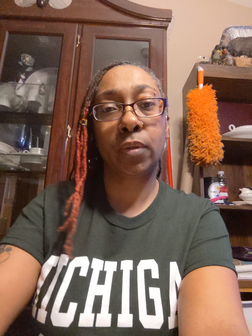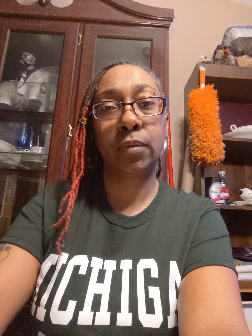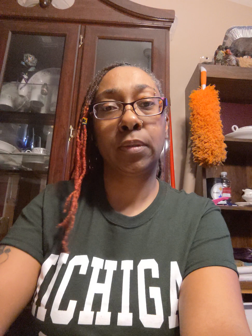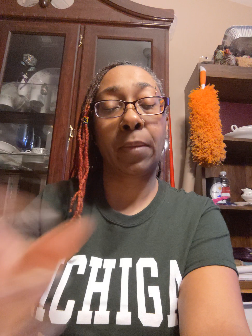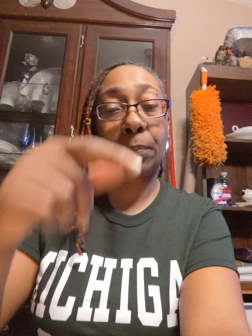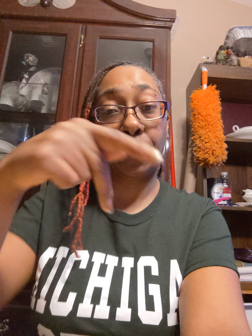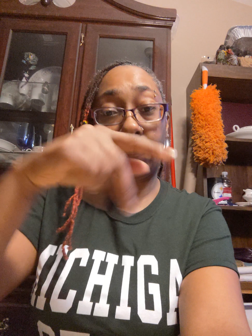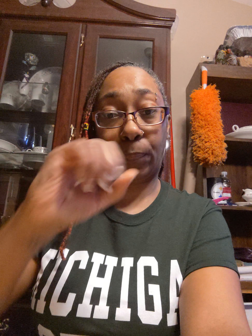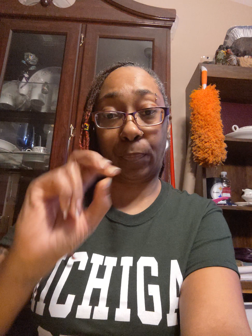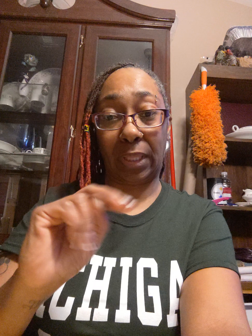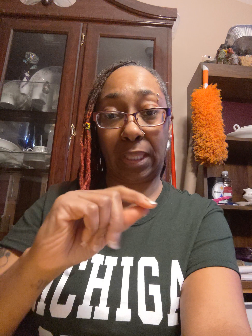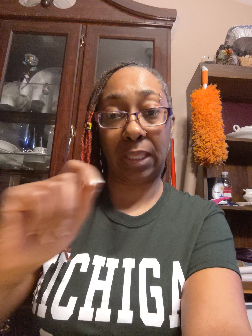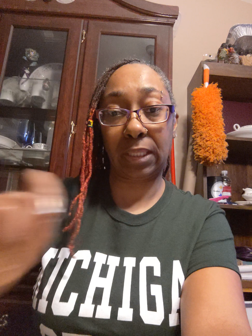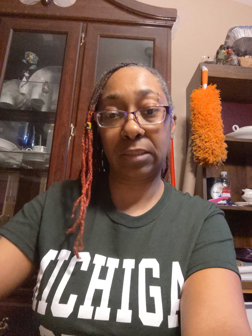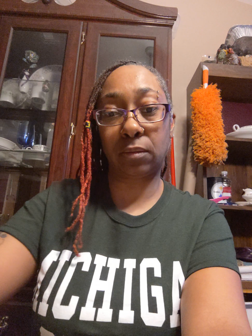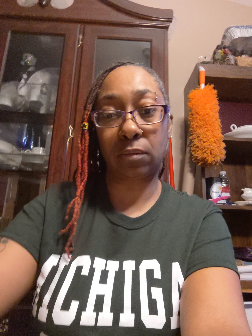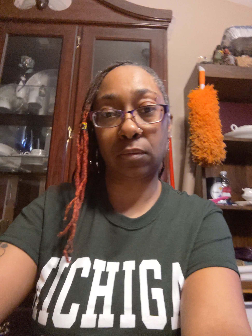pen